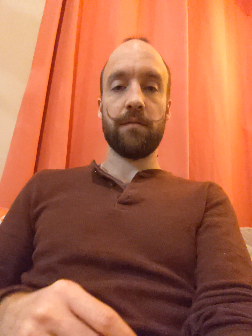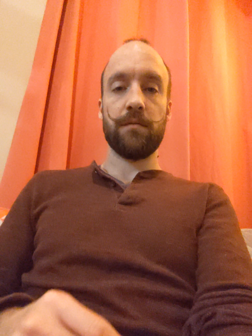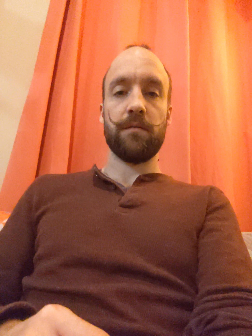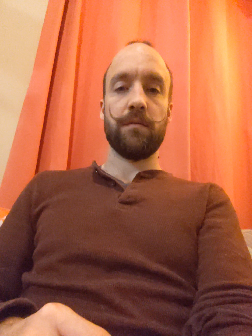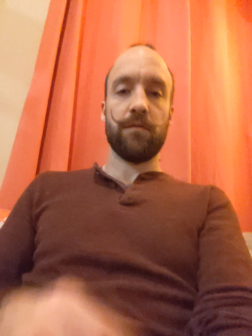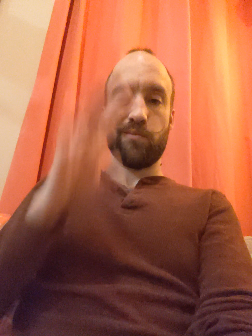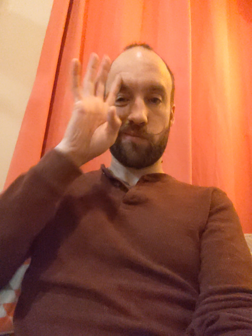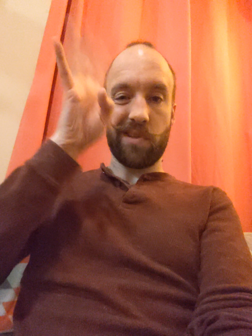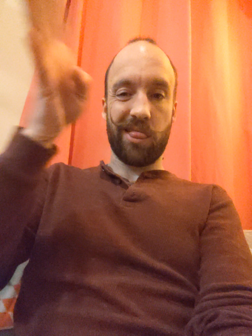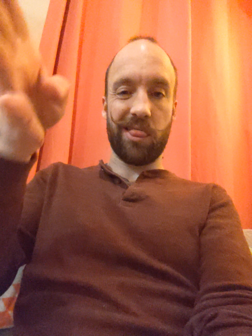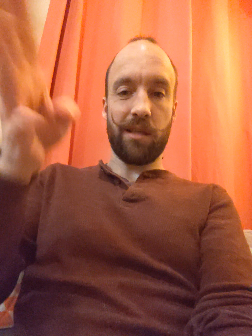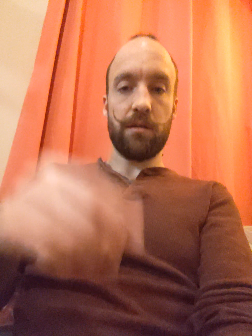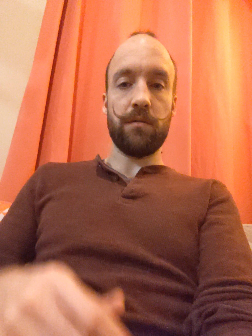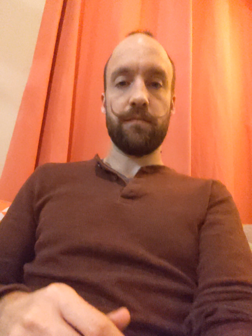pretend